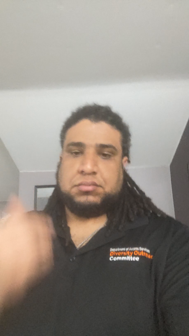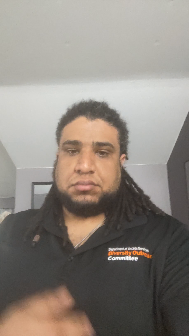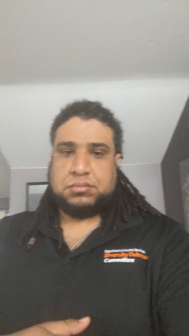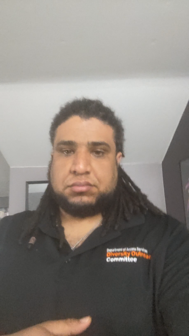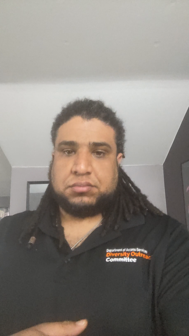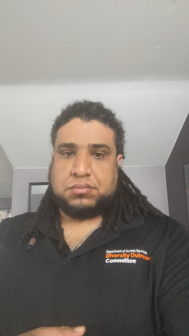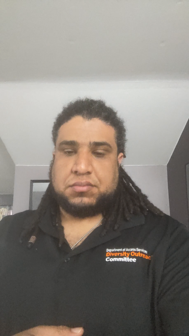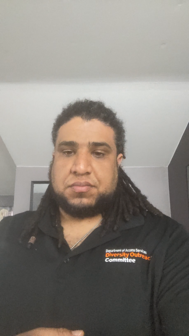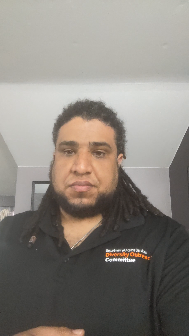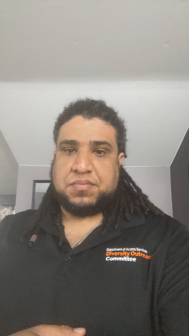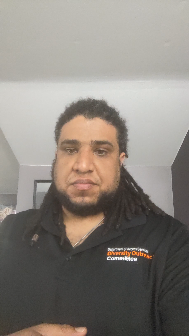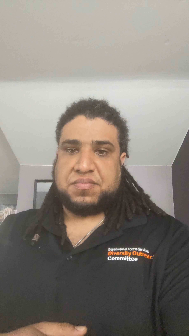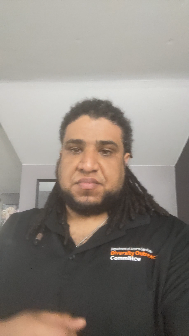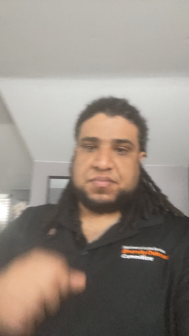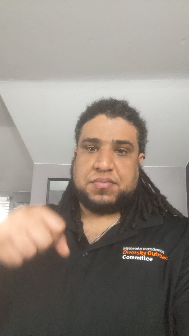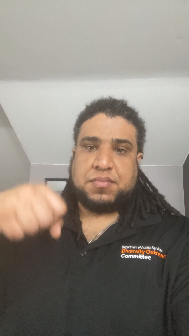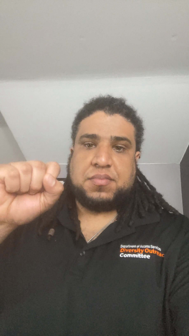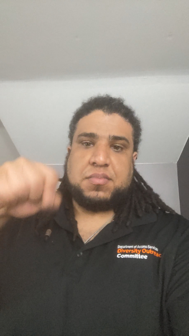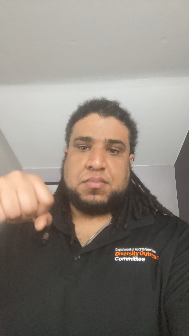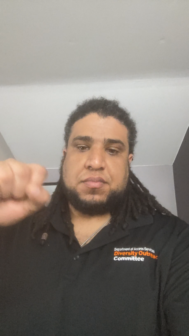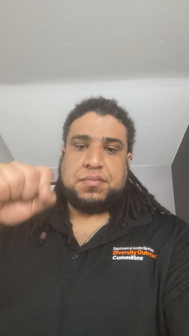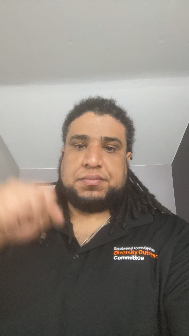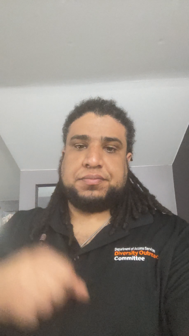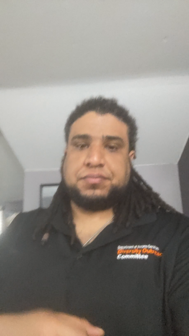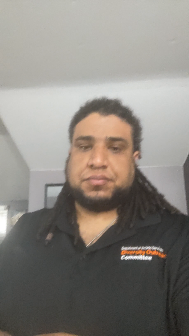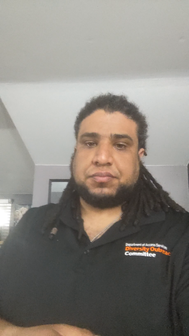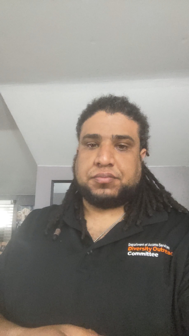motorcycle